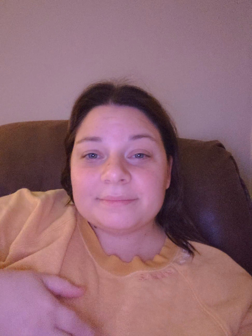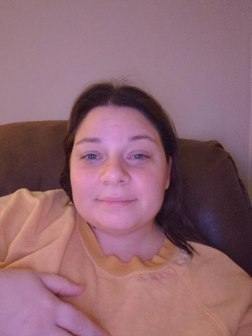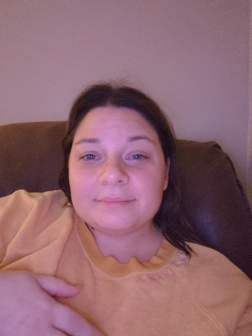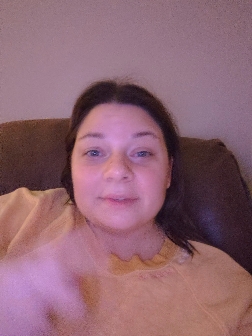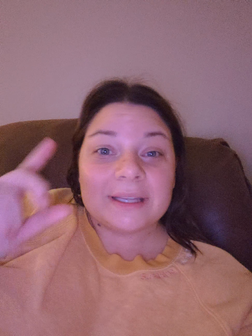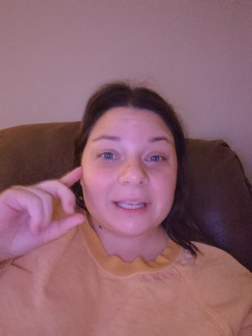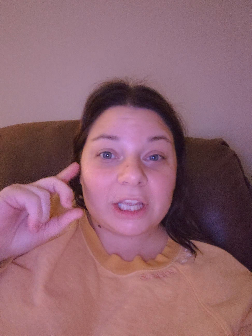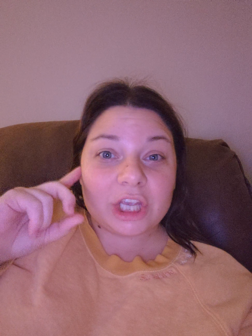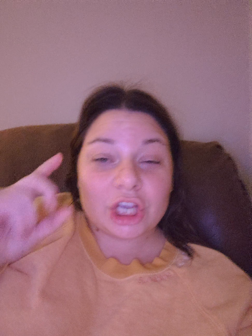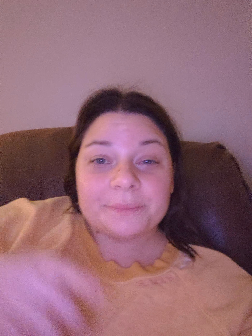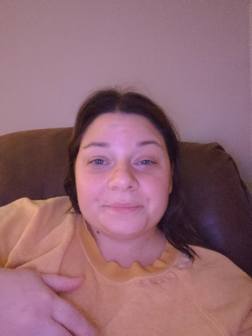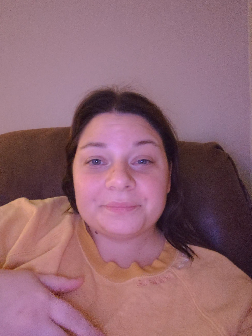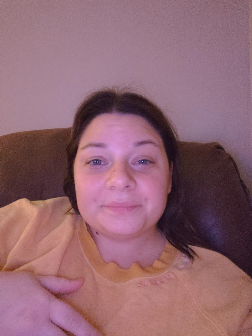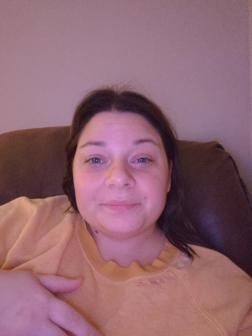ear